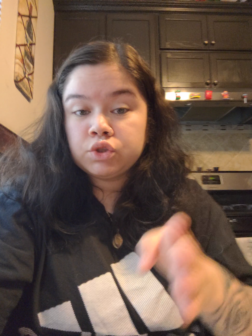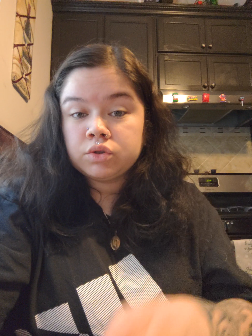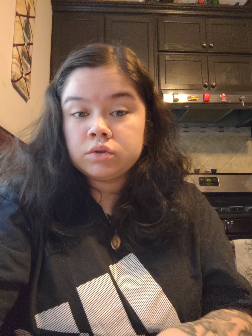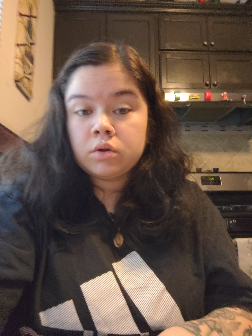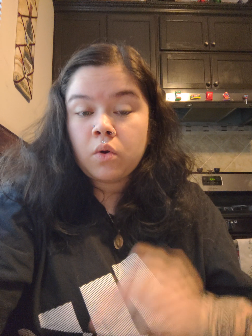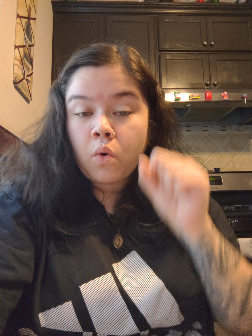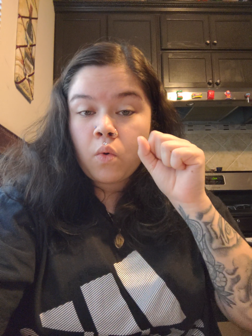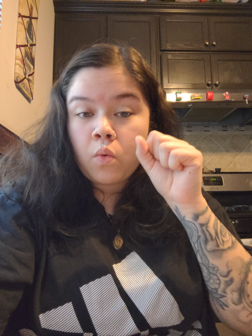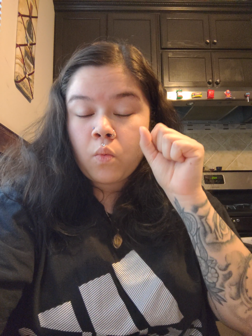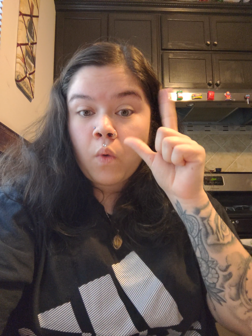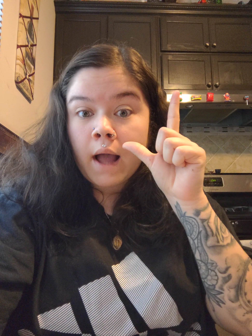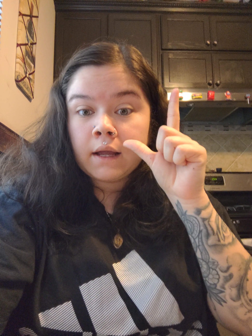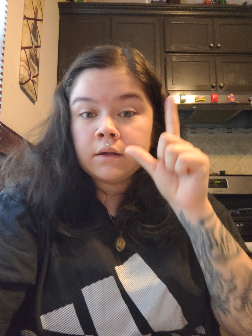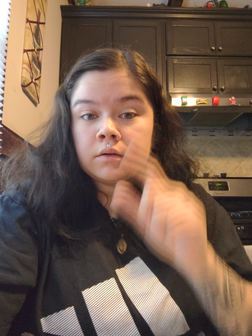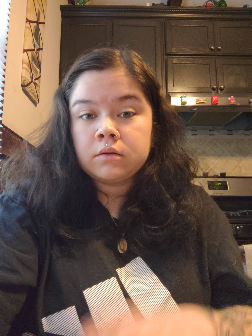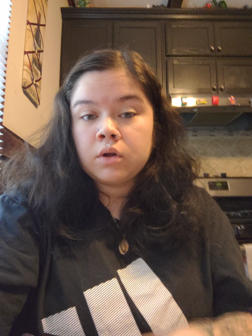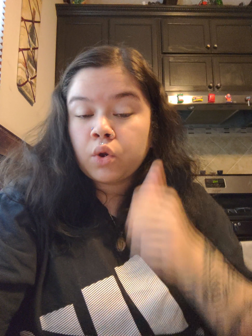wake